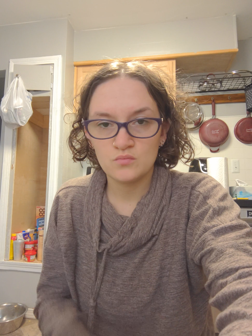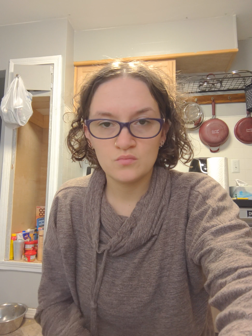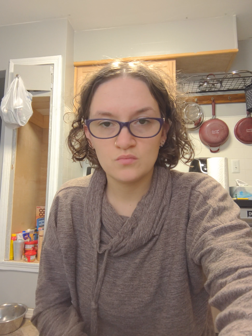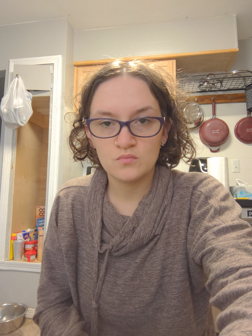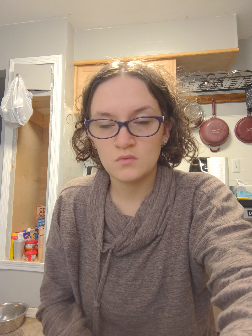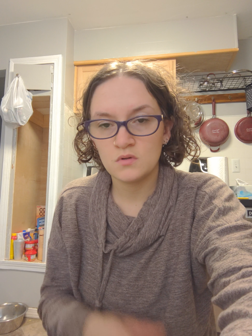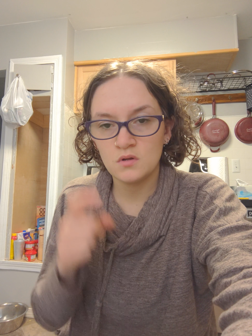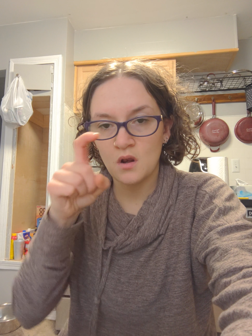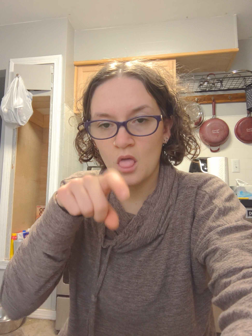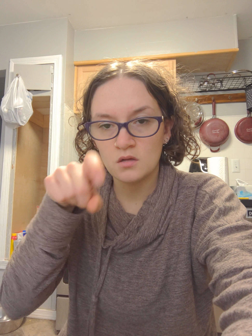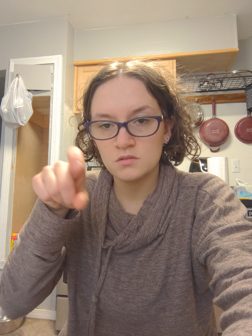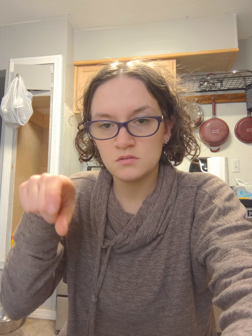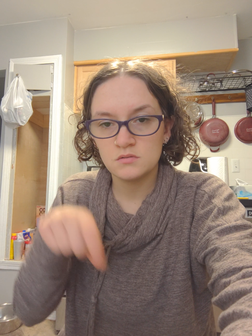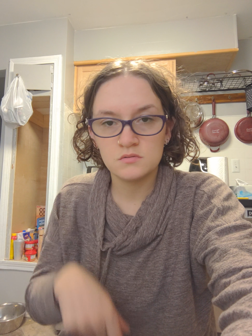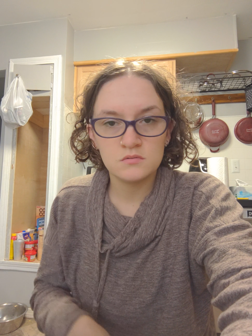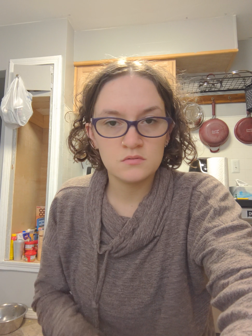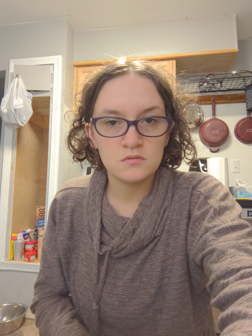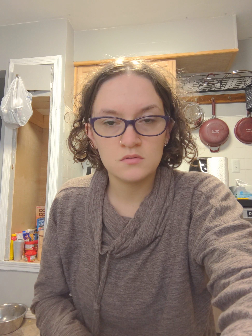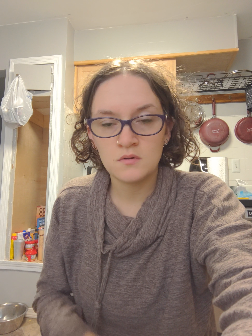closet